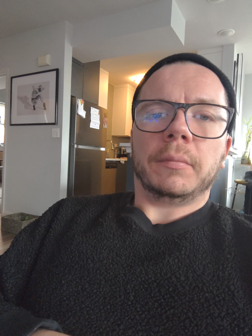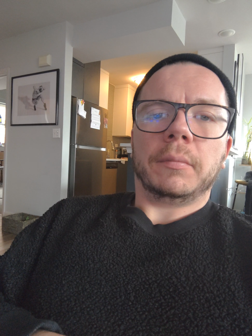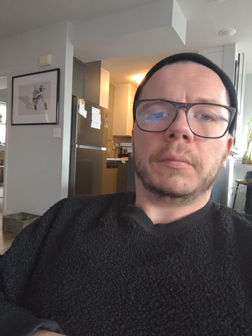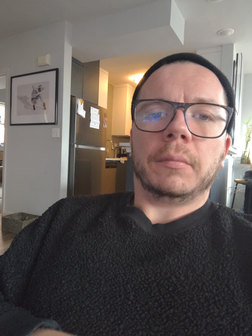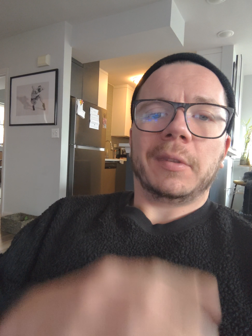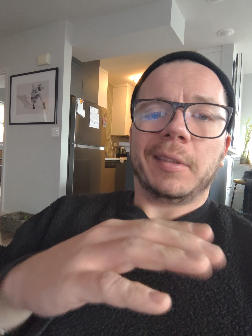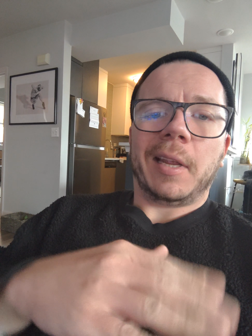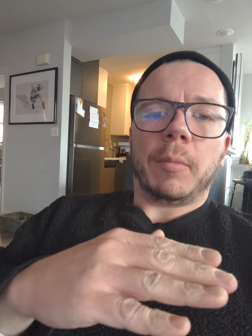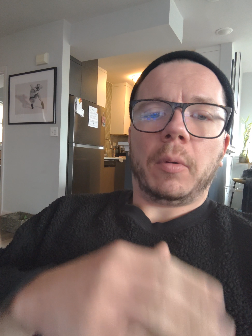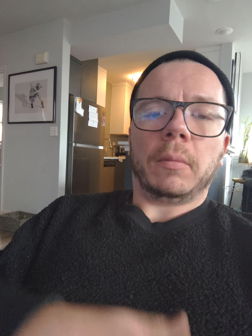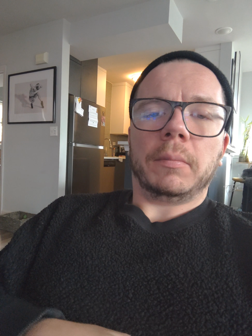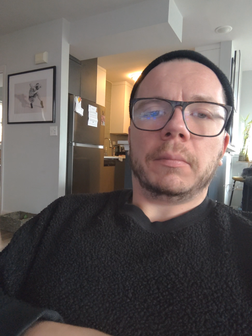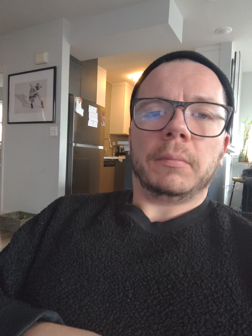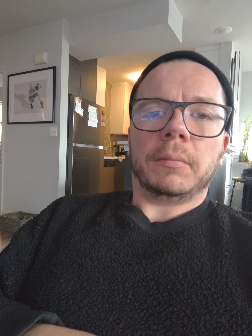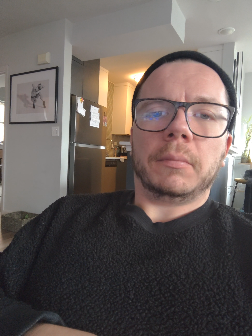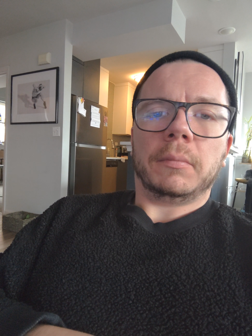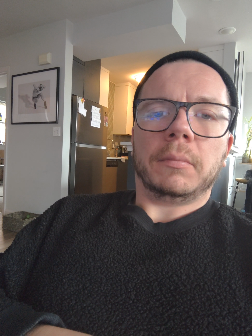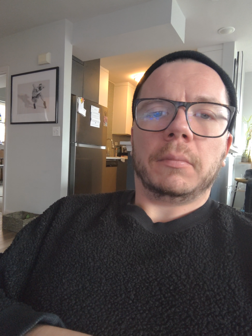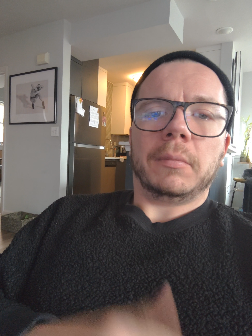table